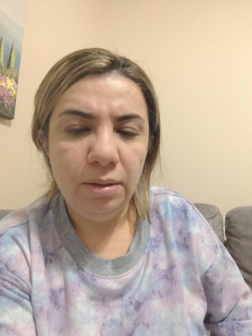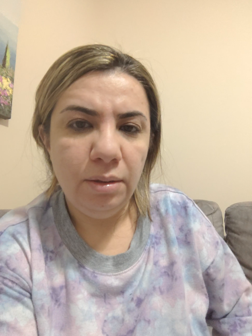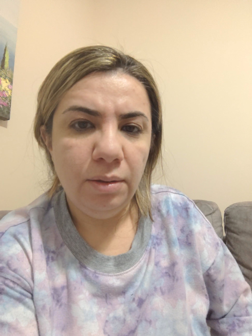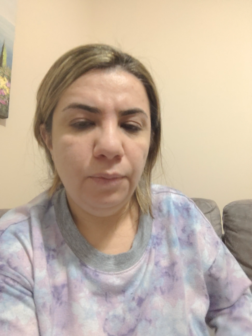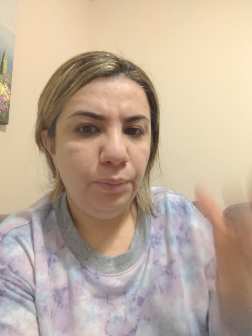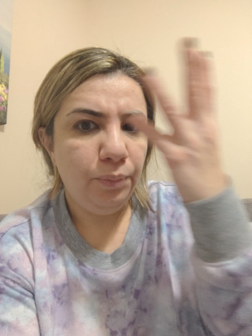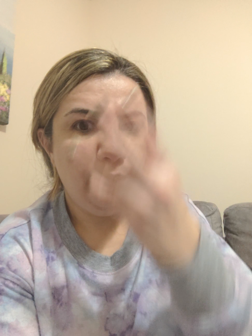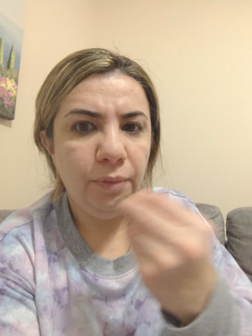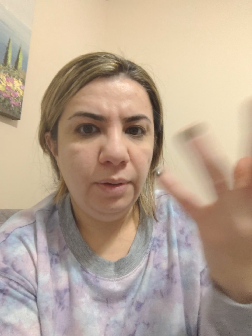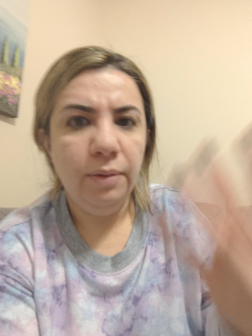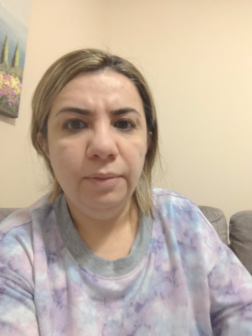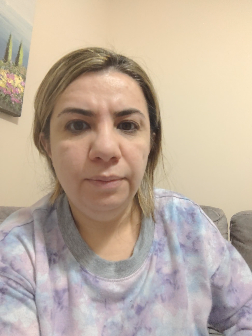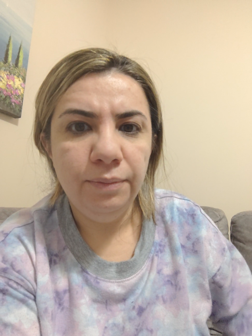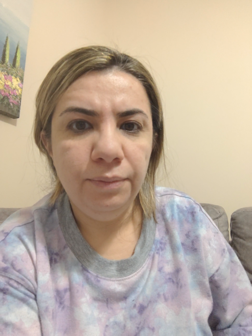pretty